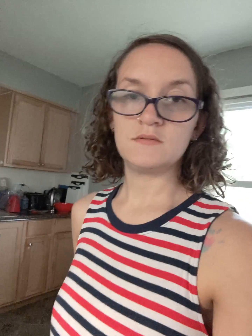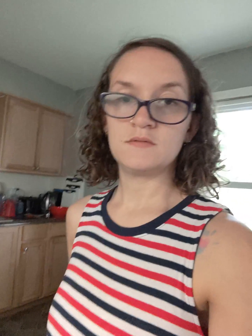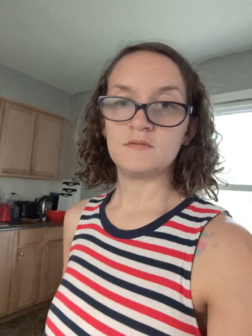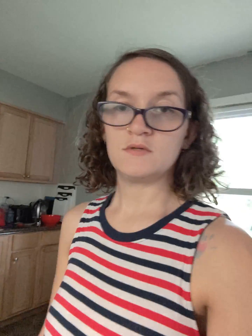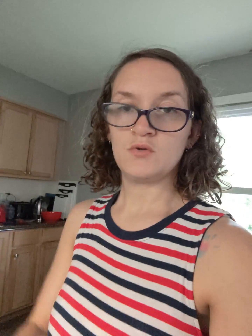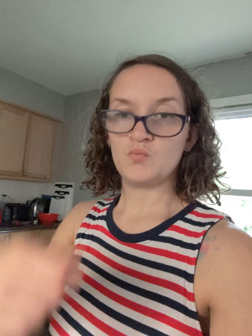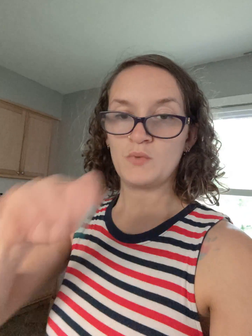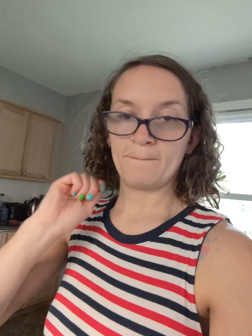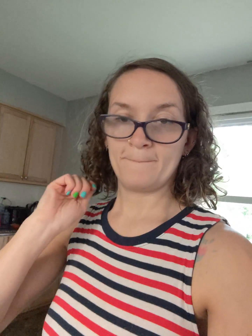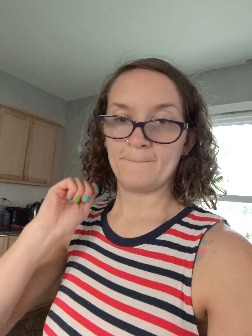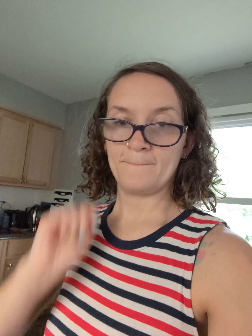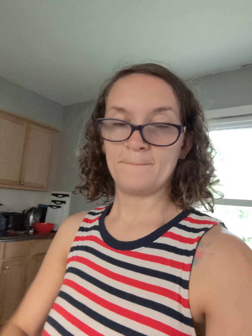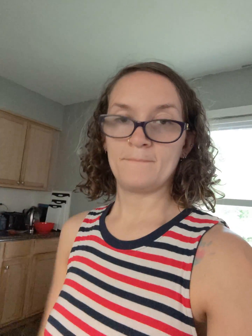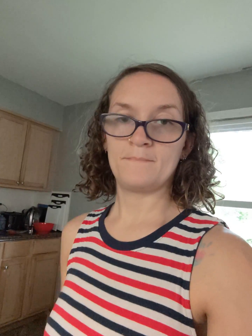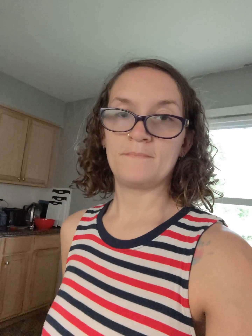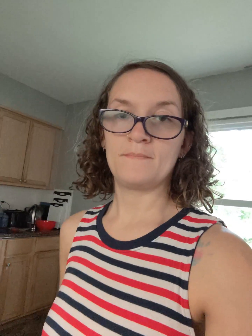rip